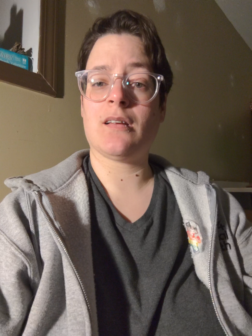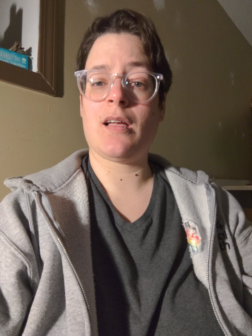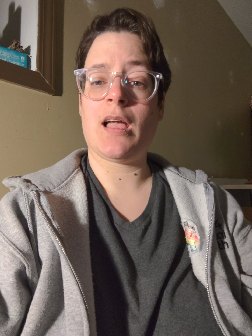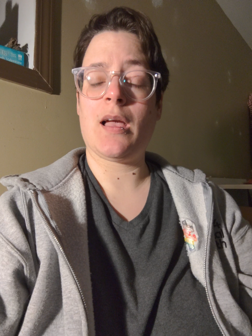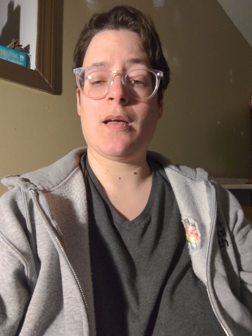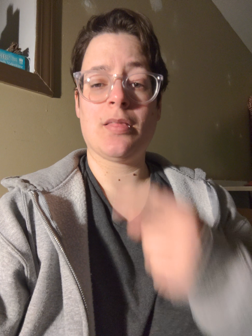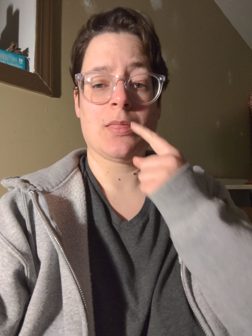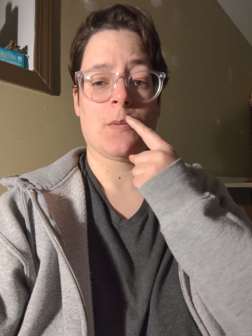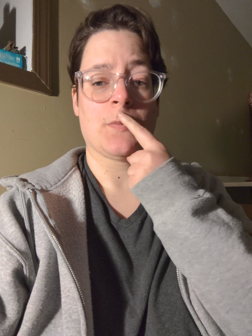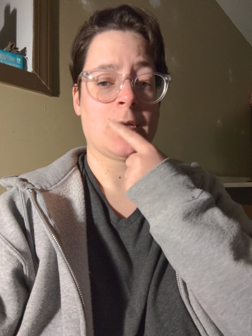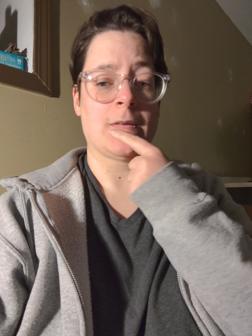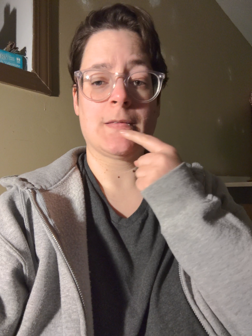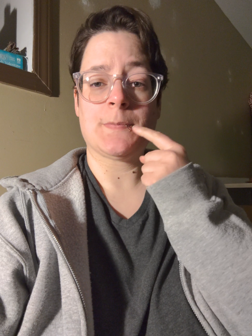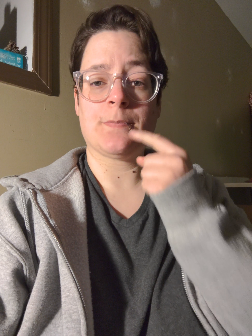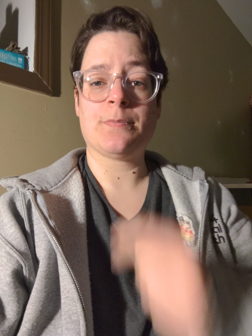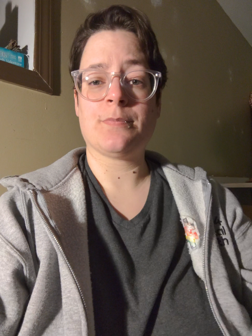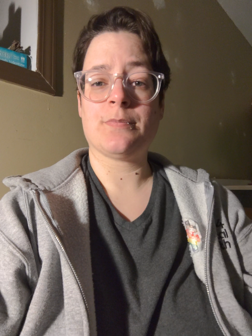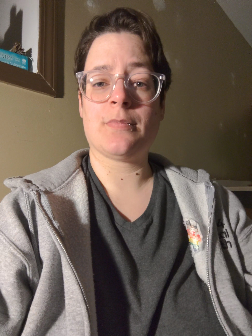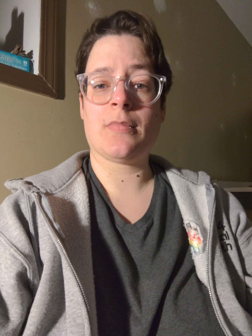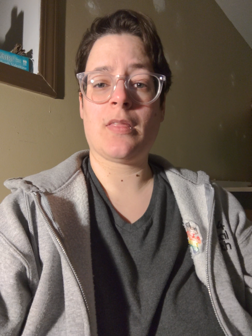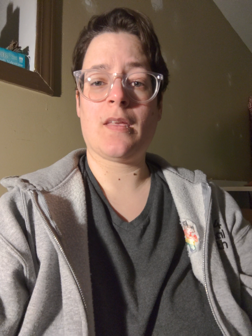lips